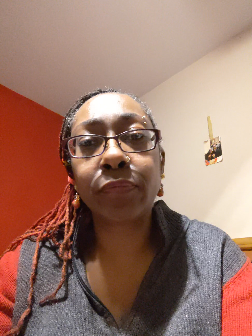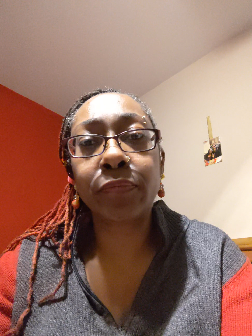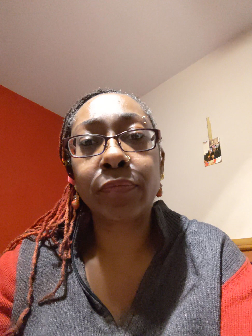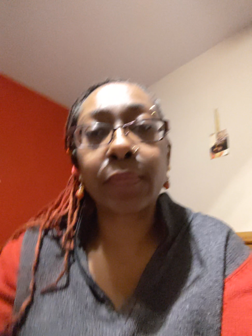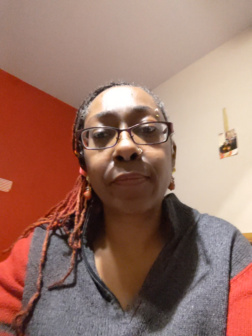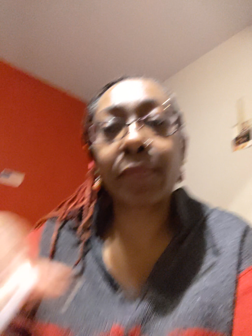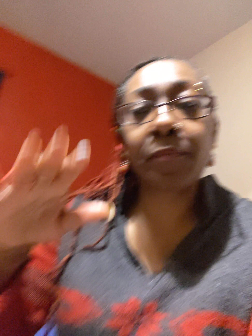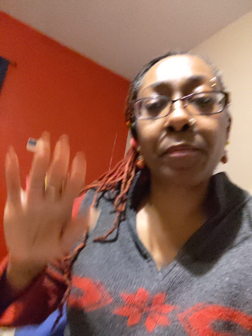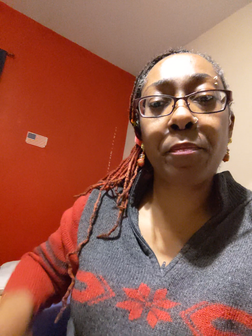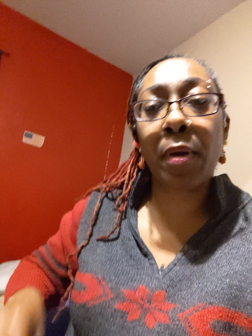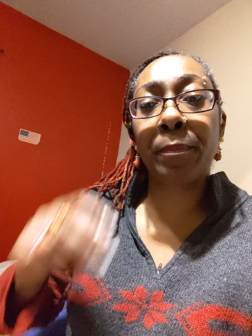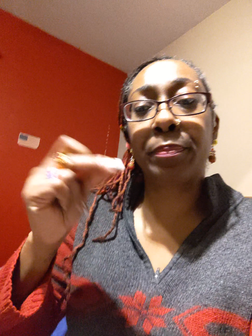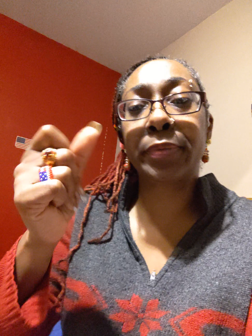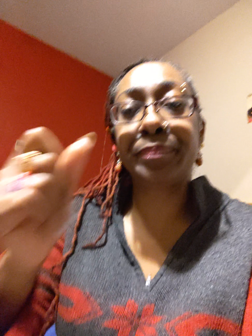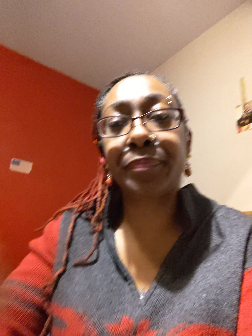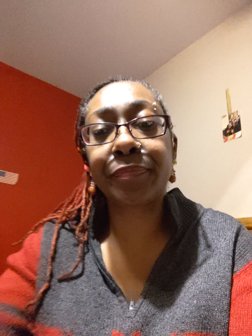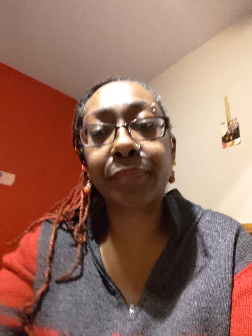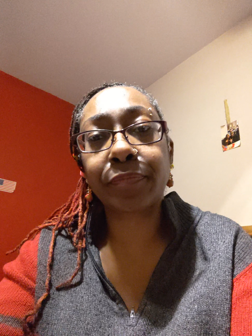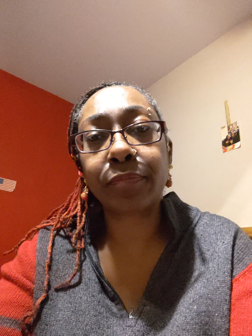puppy